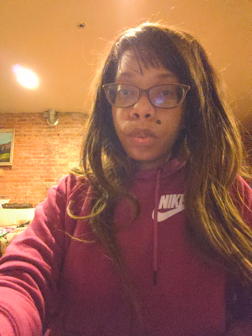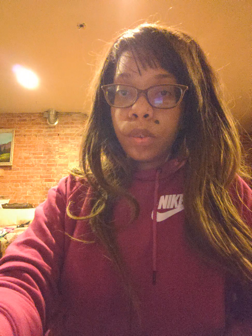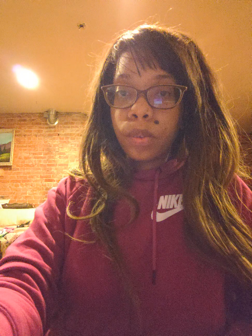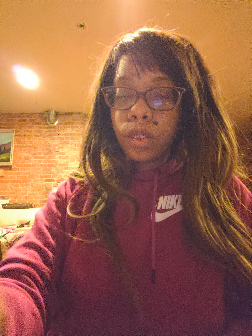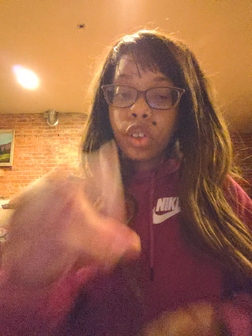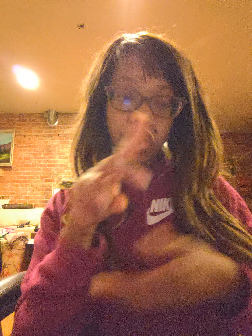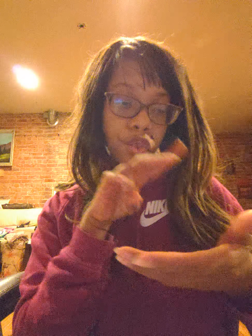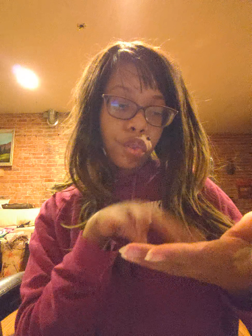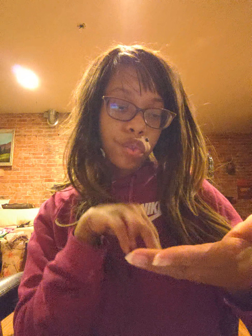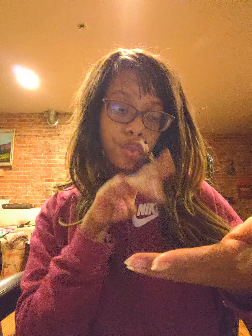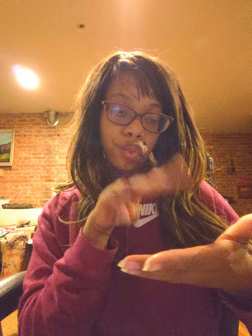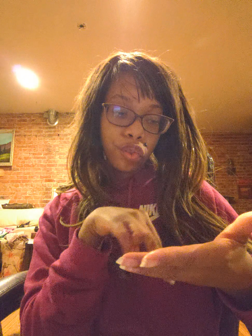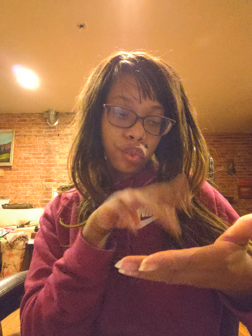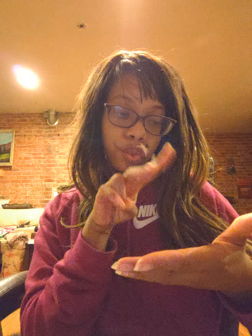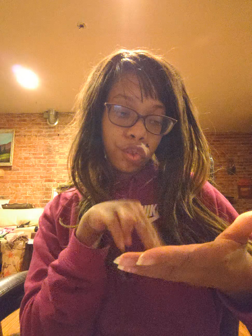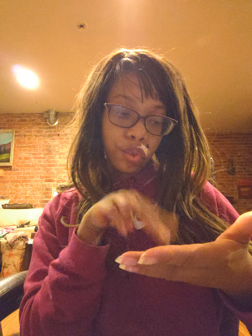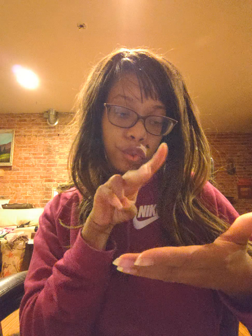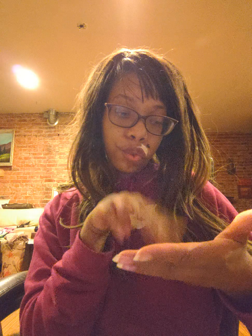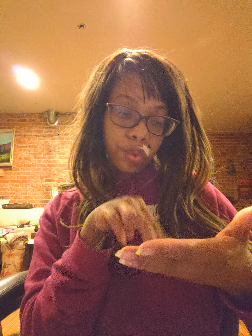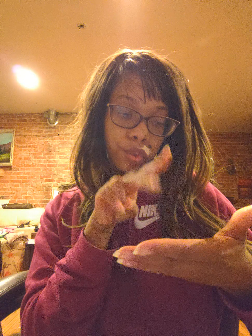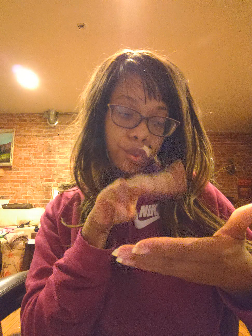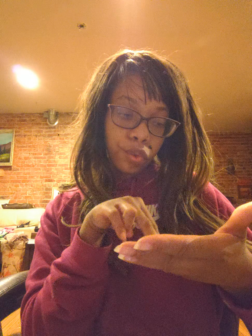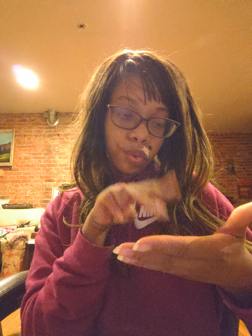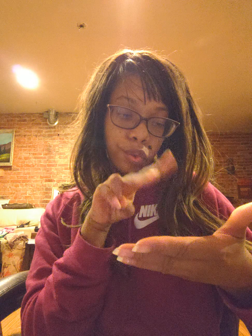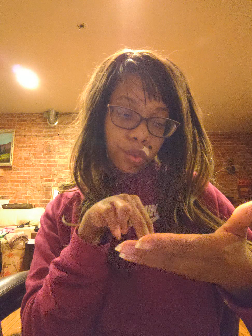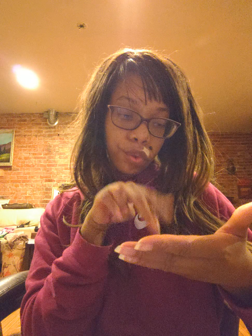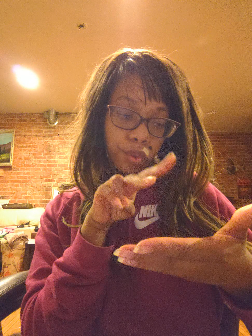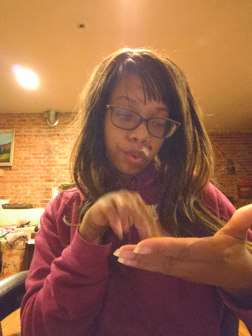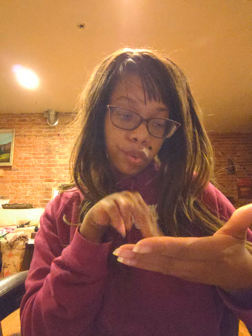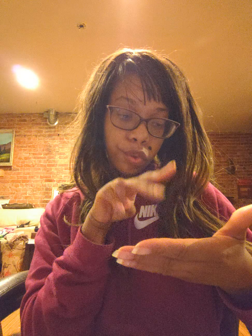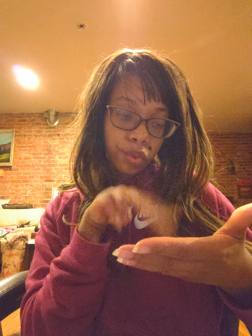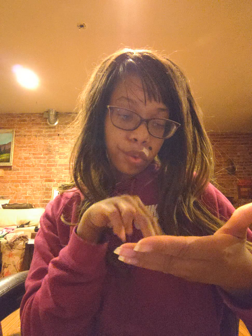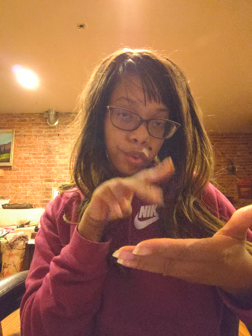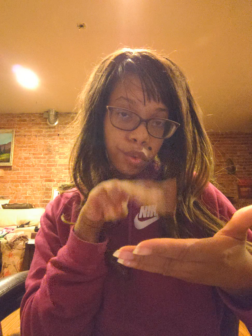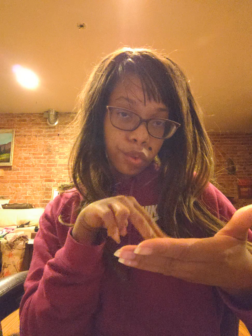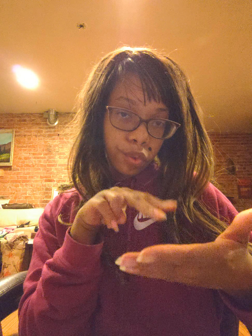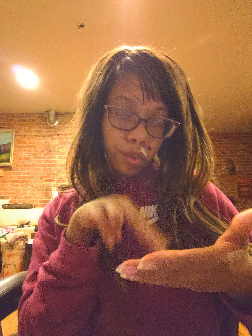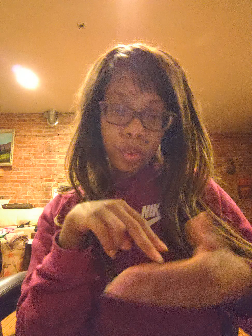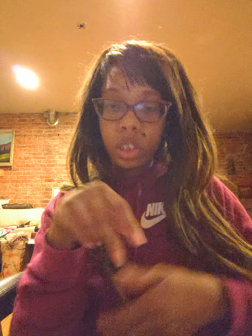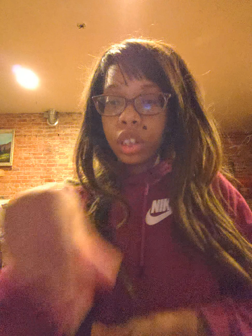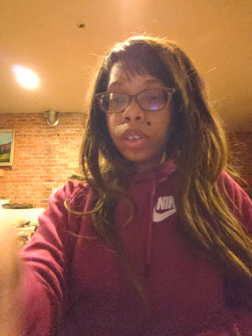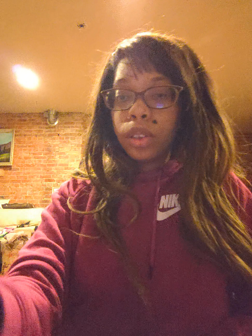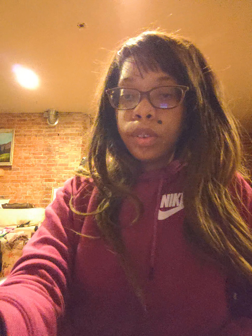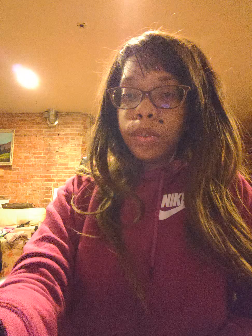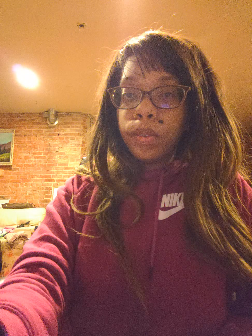read